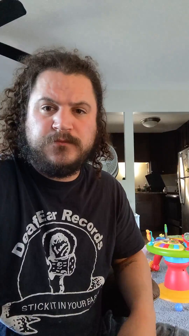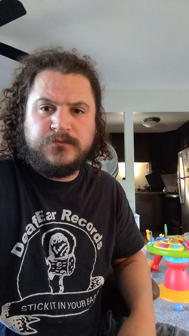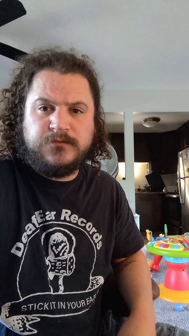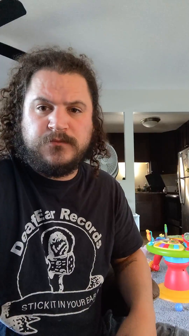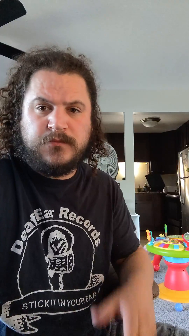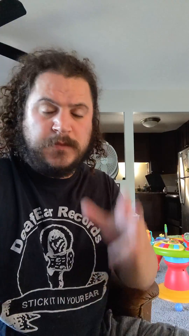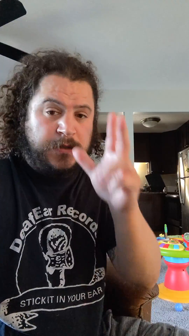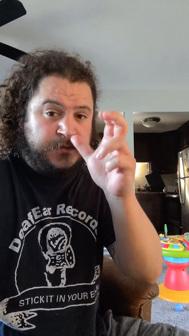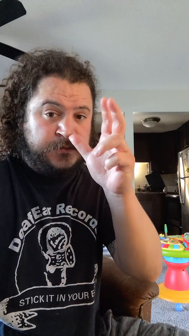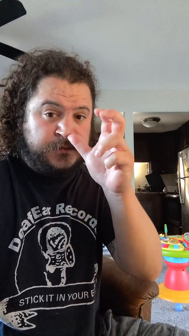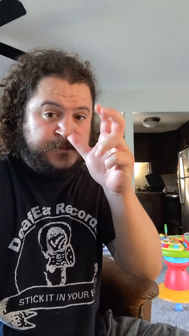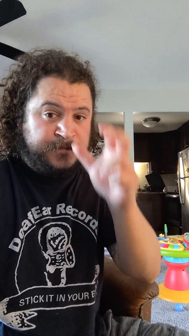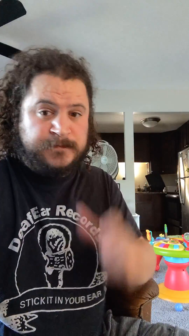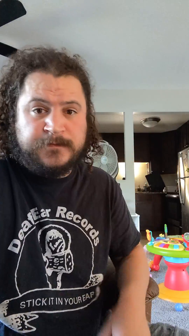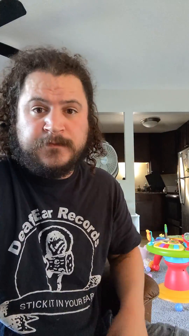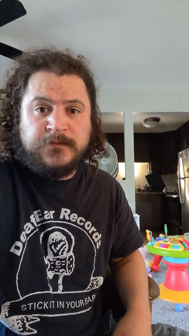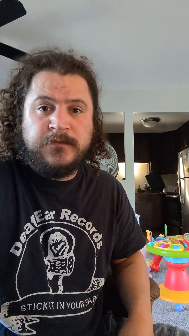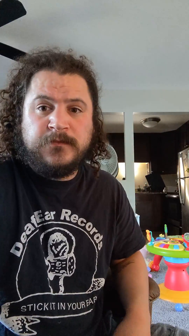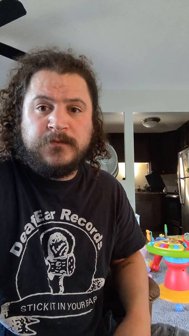ant